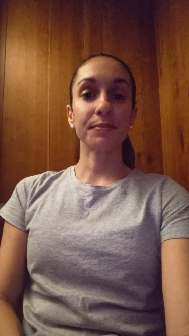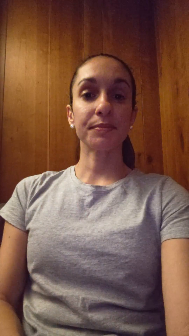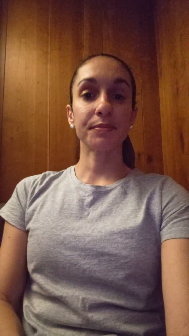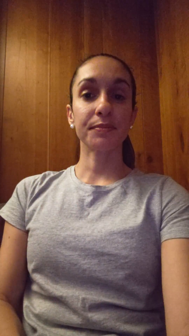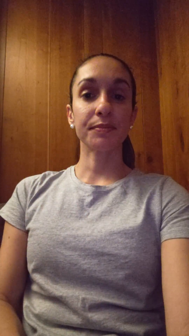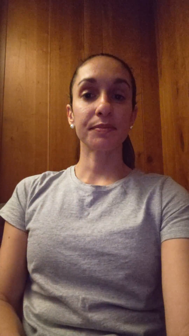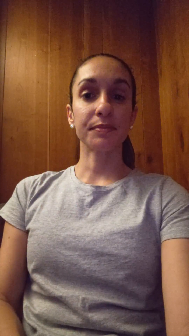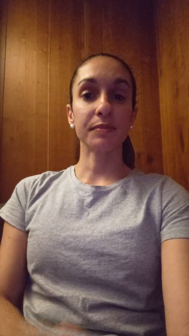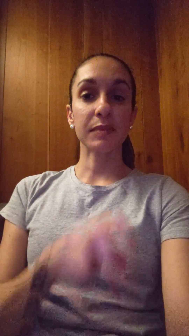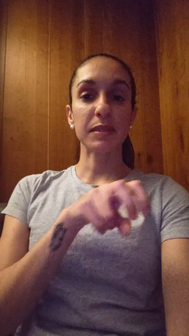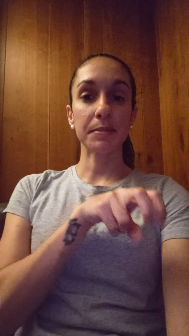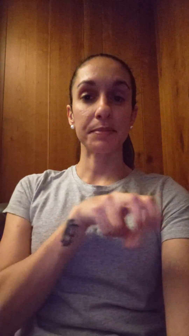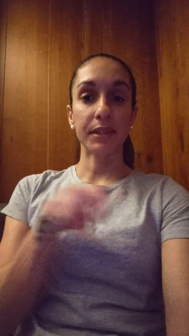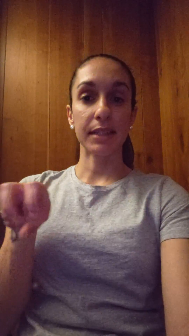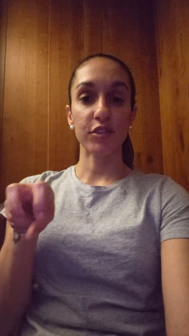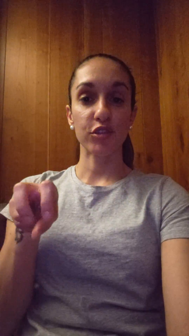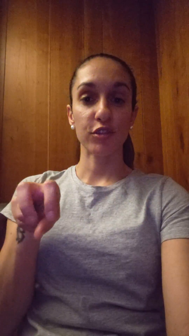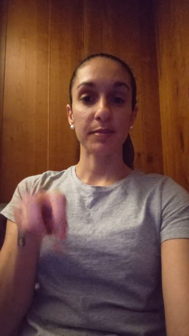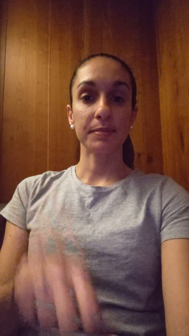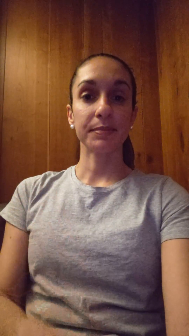bench